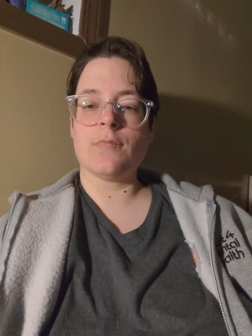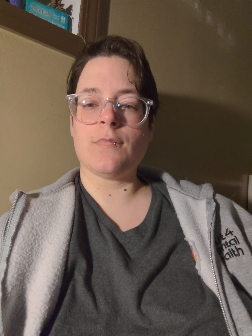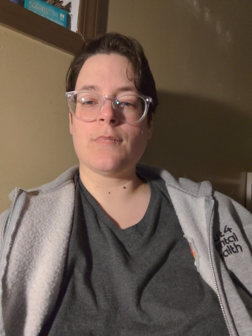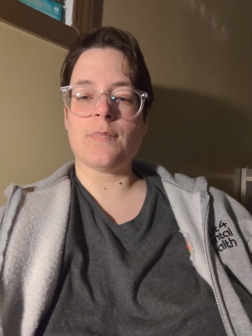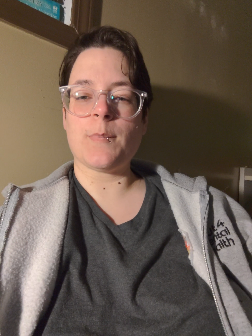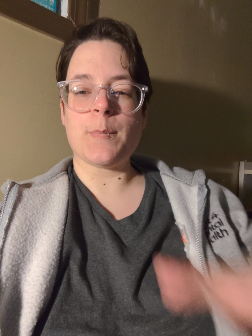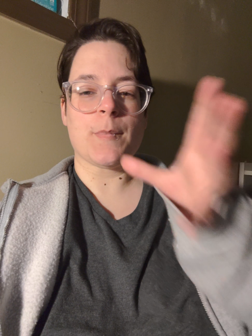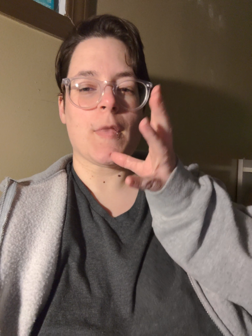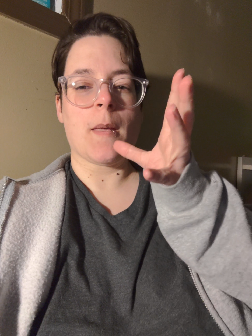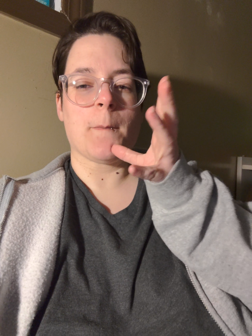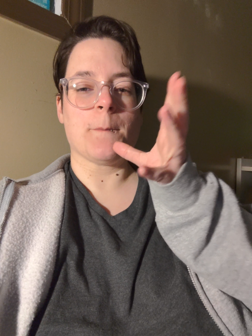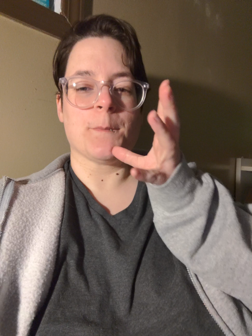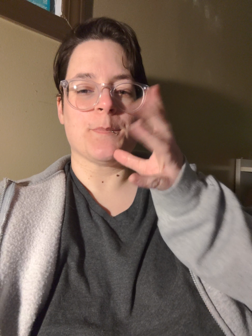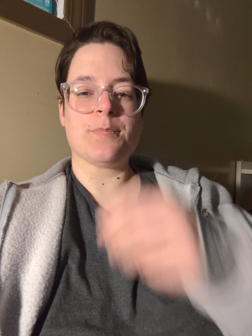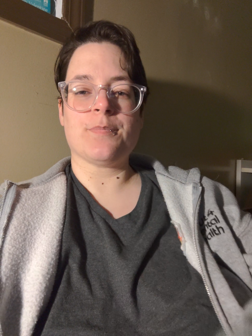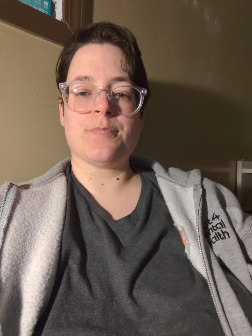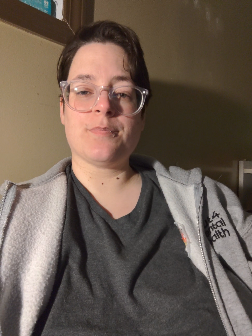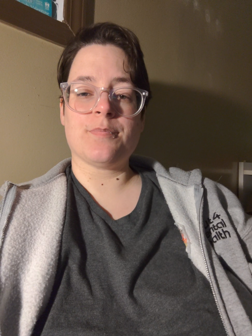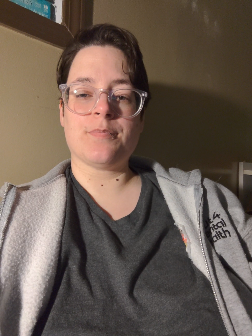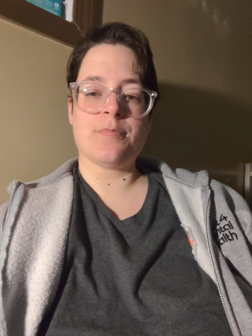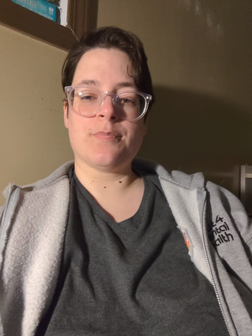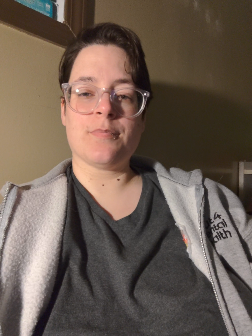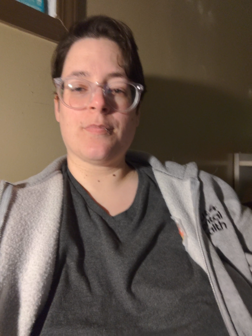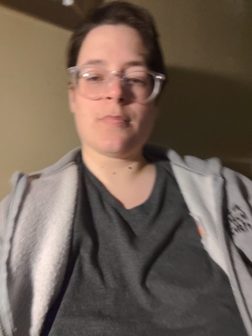mom